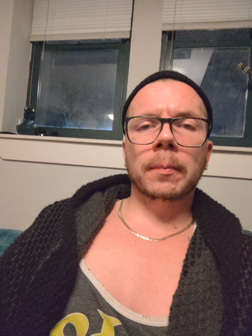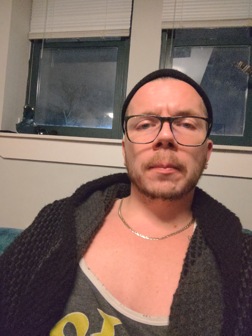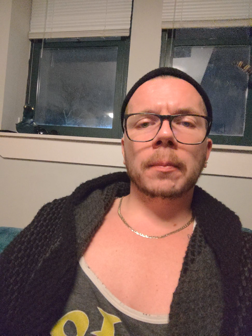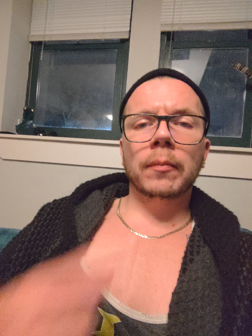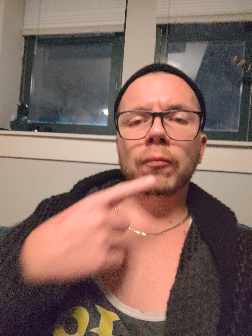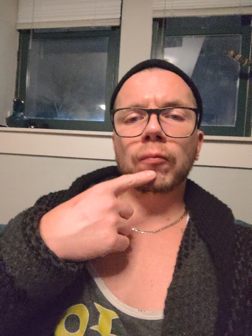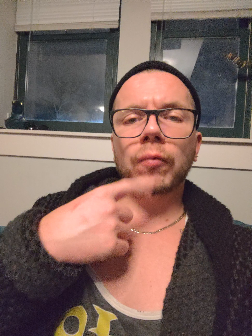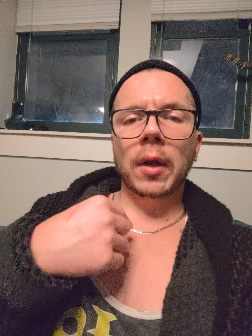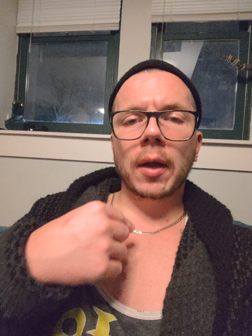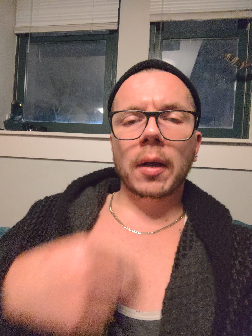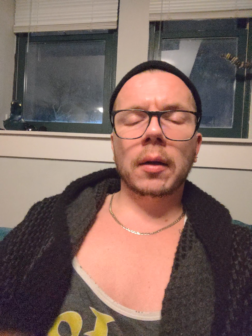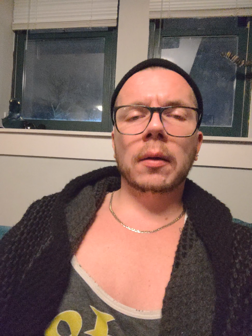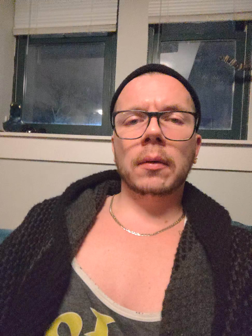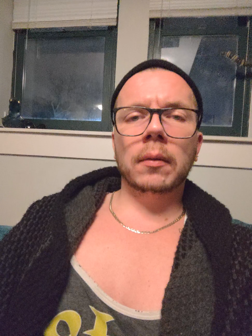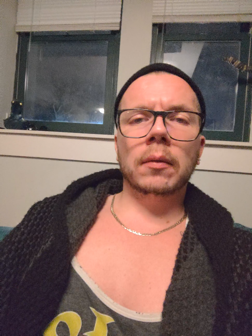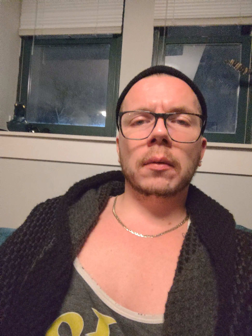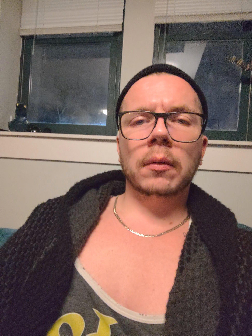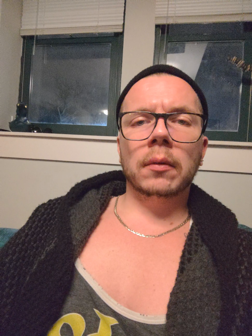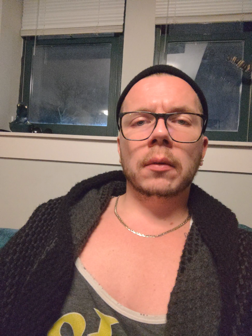red